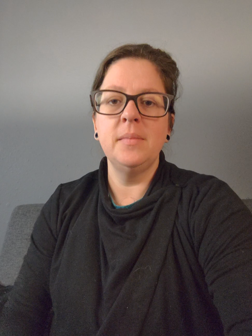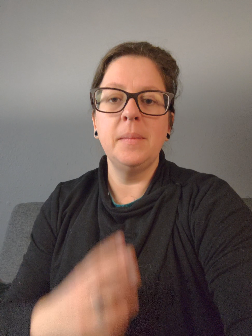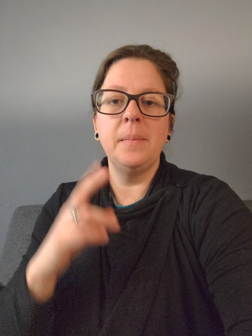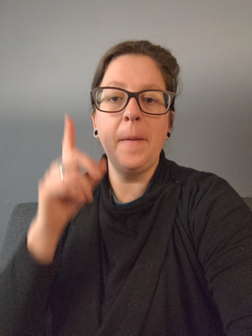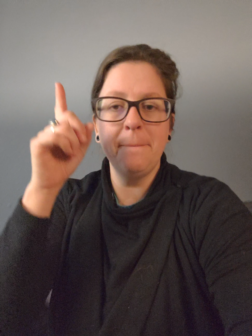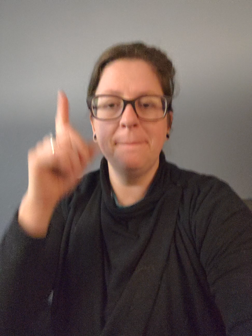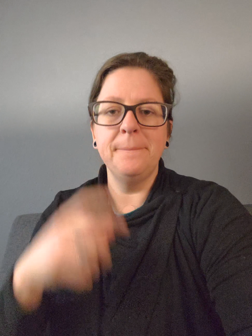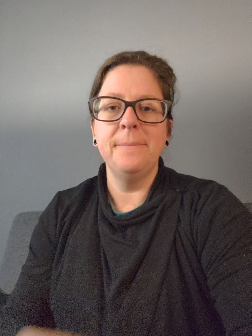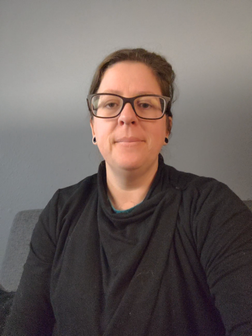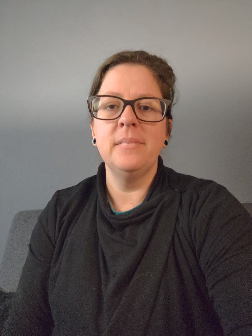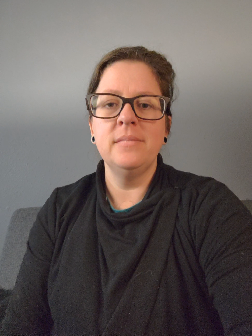up